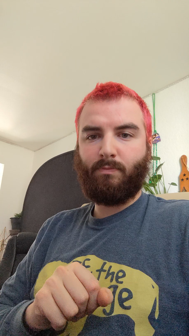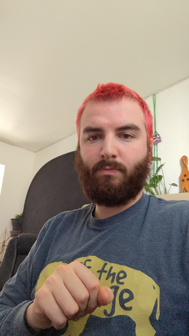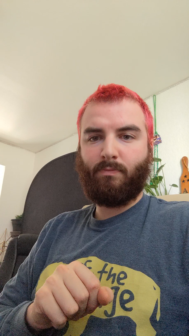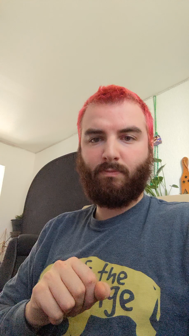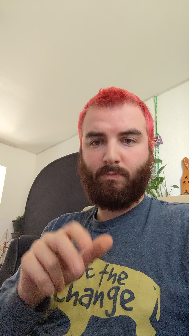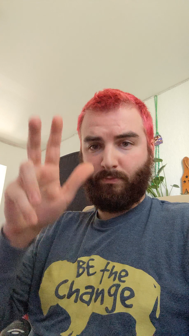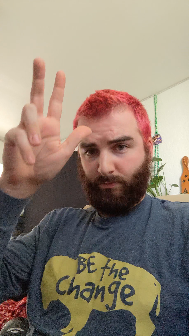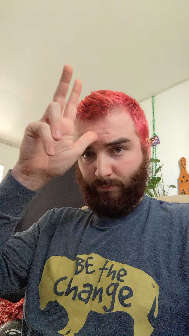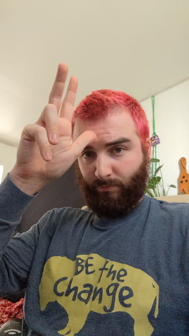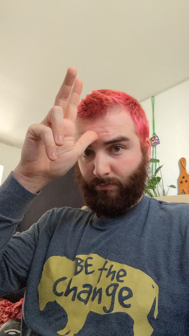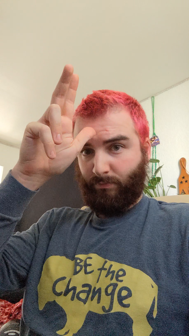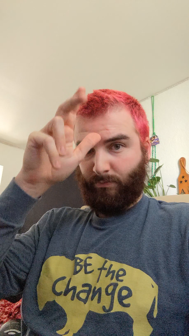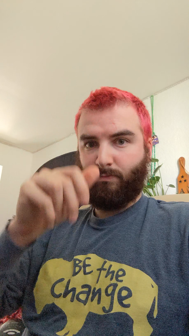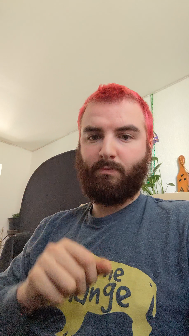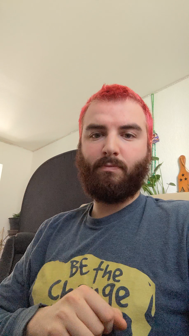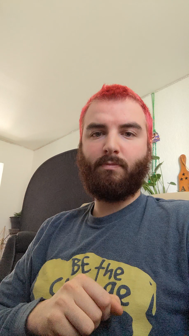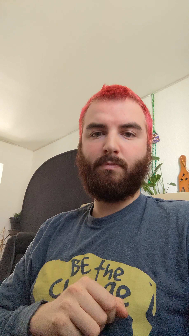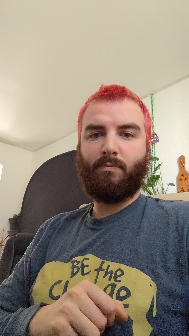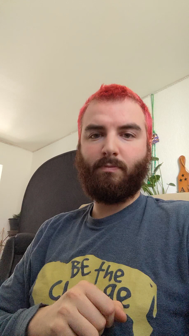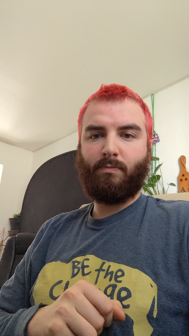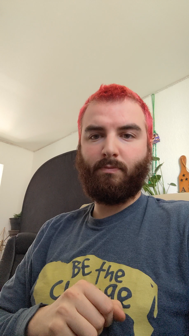rooster